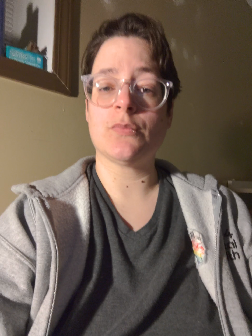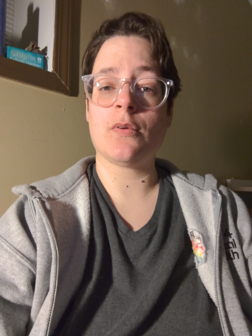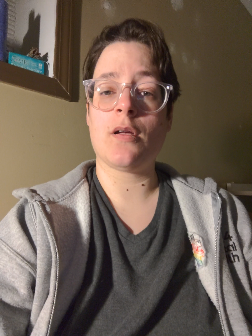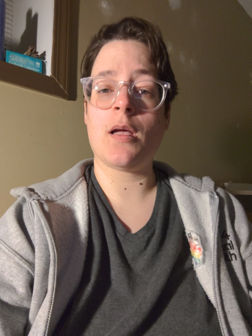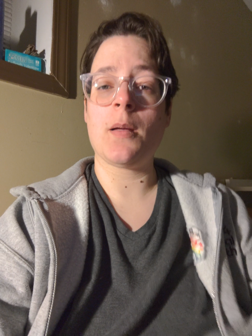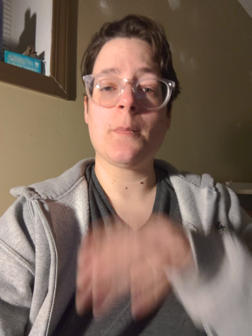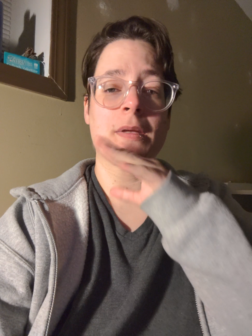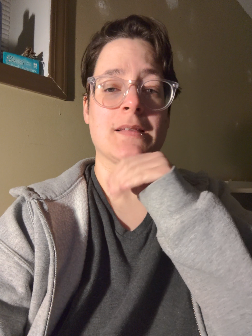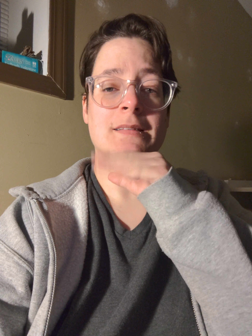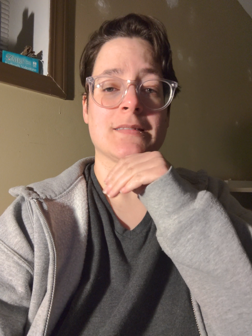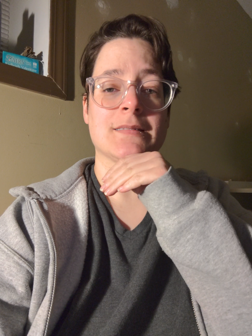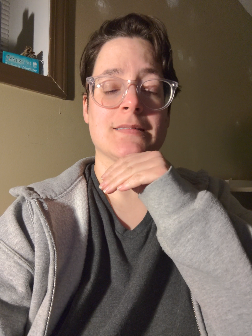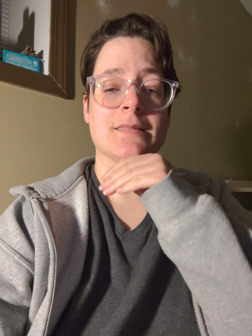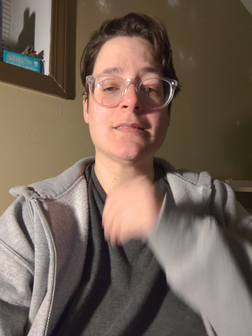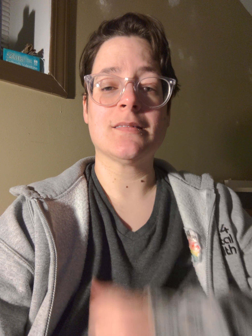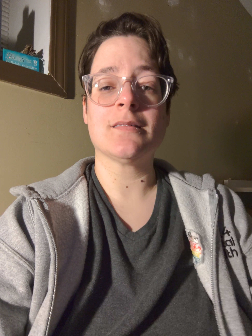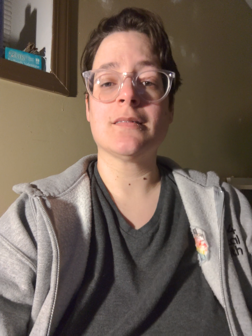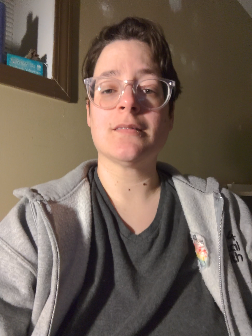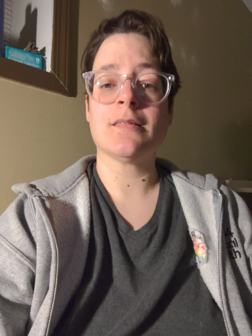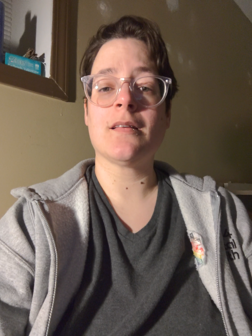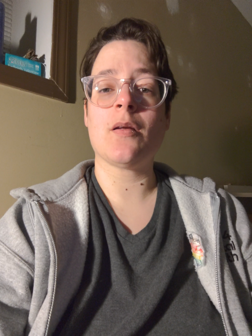pig